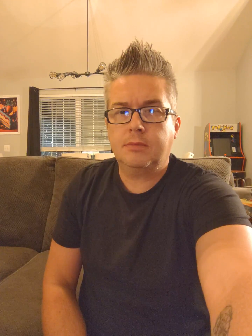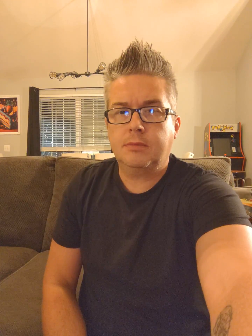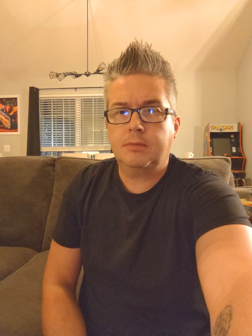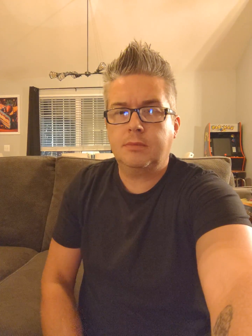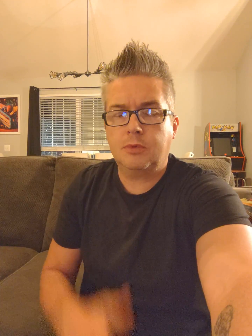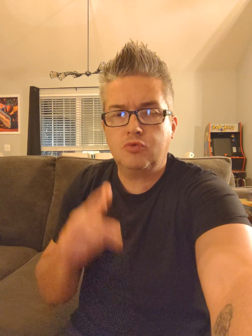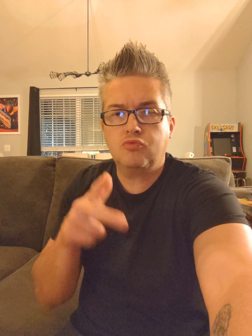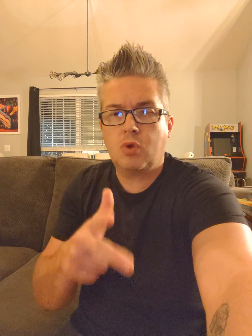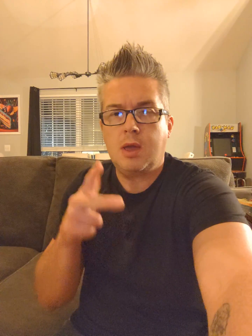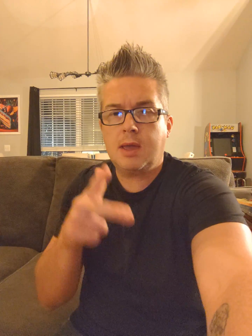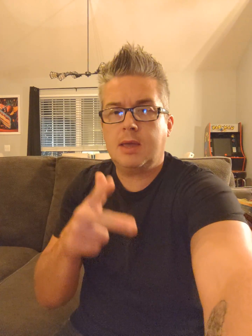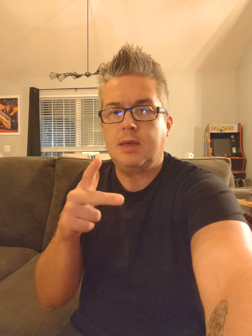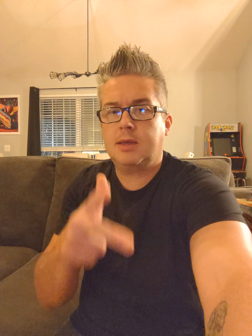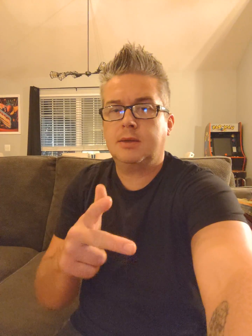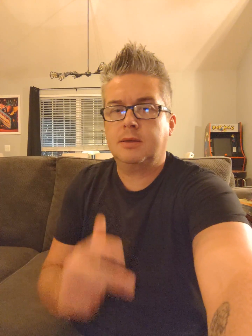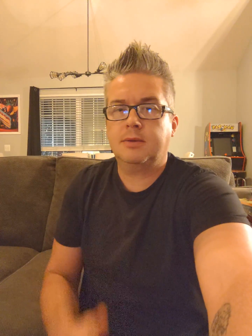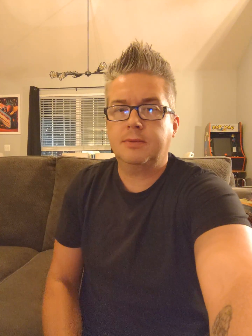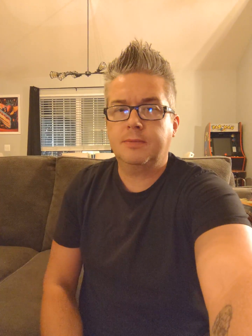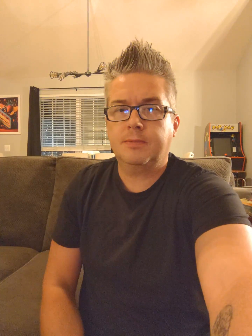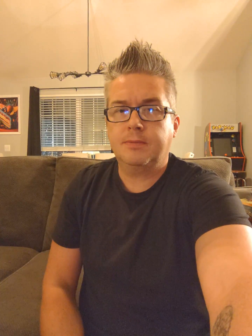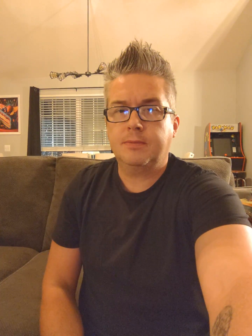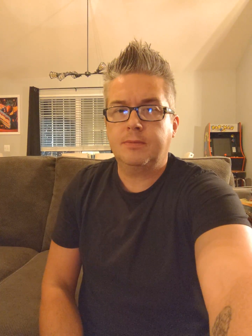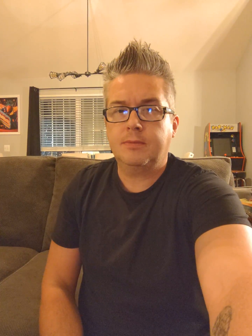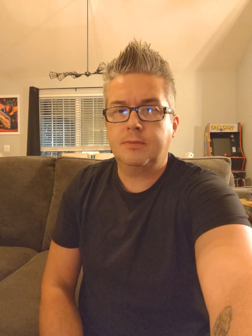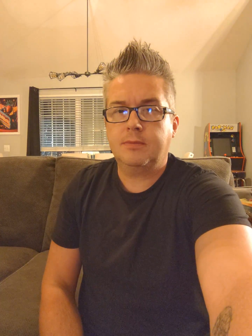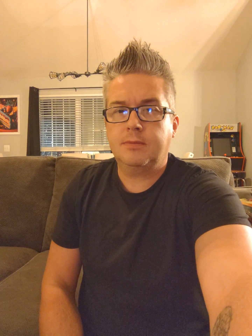garage